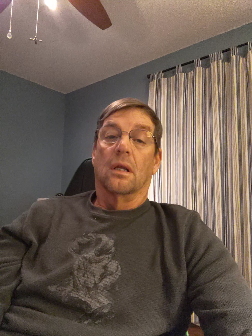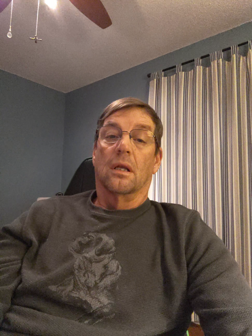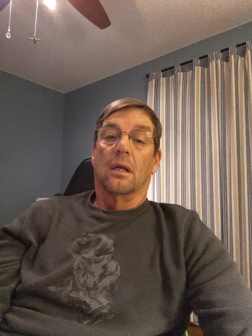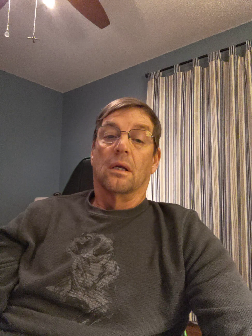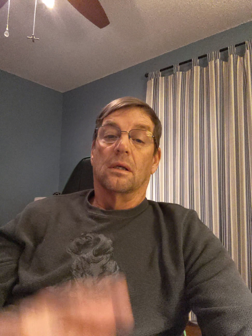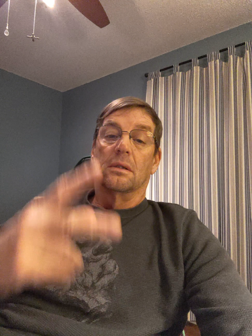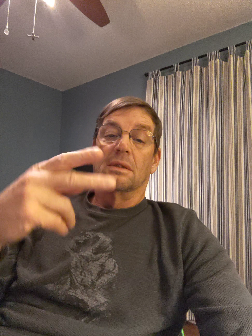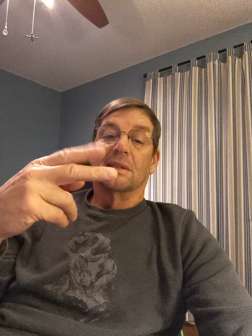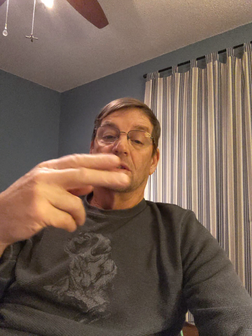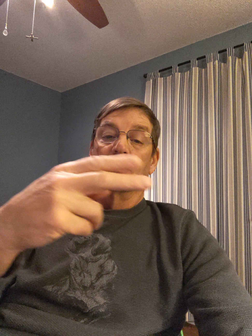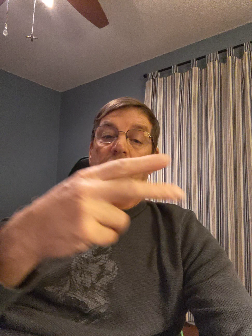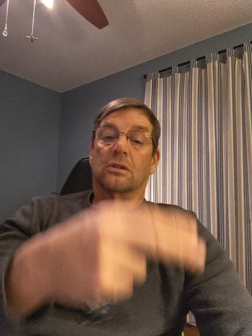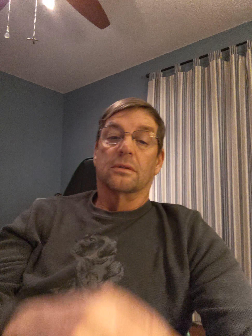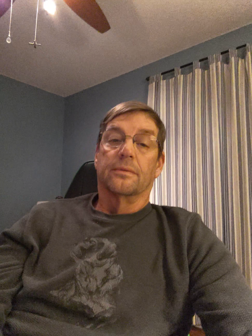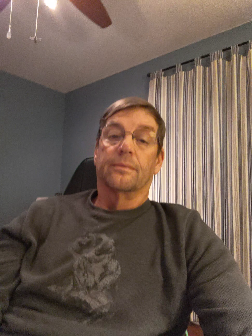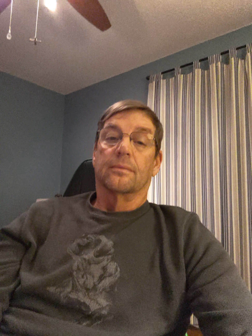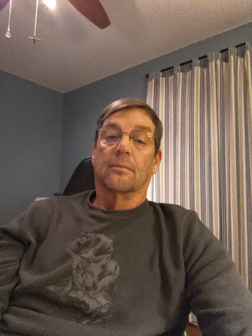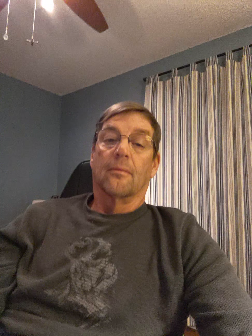scissors